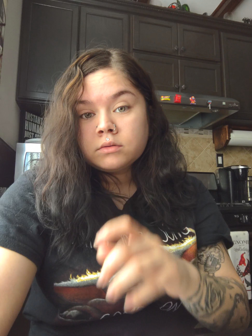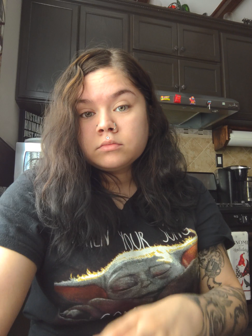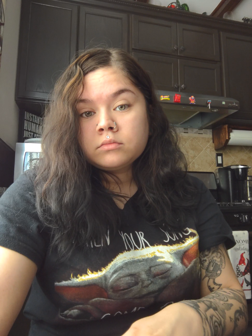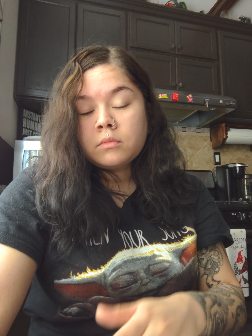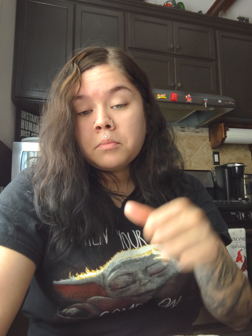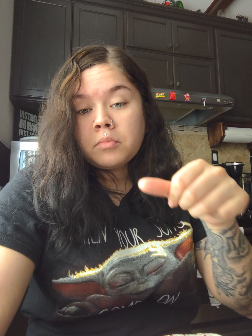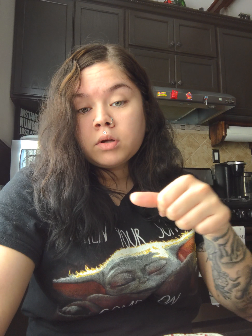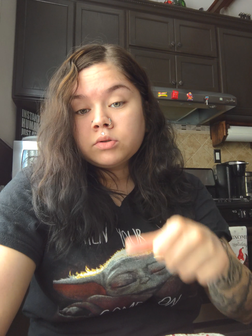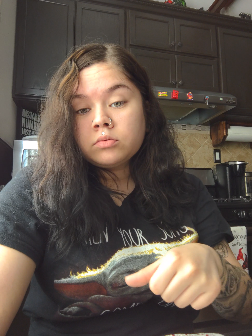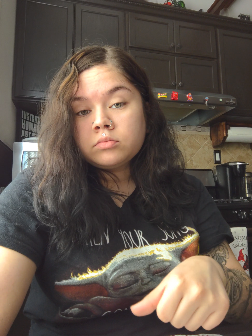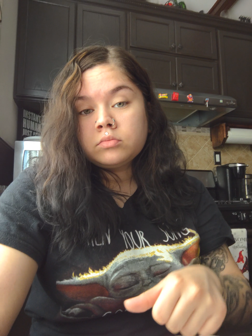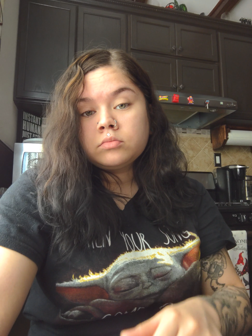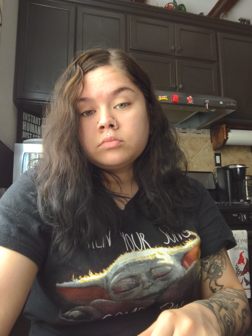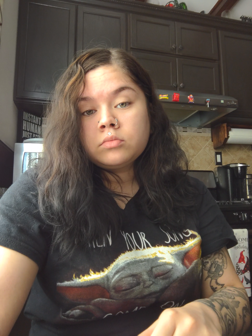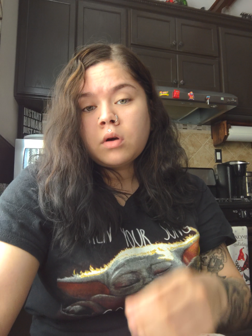puzzle